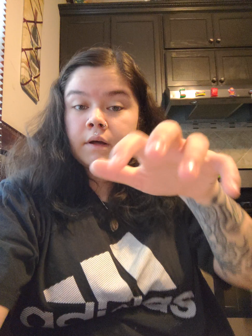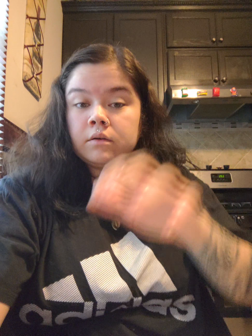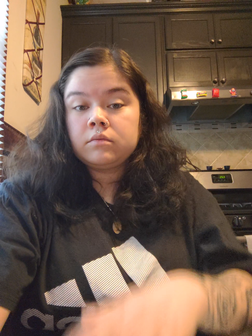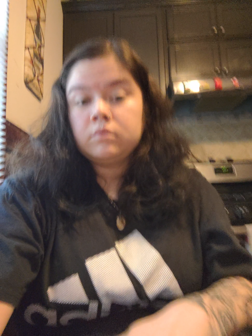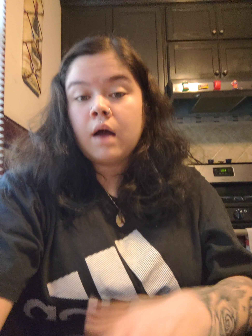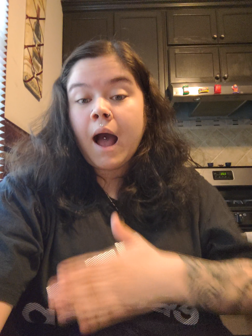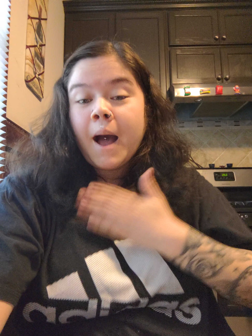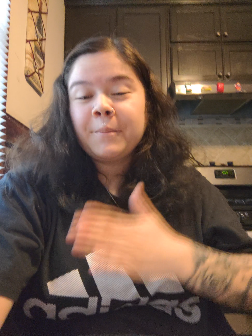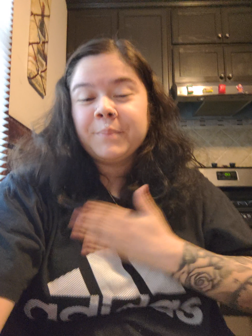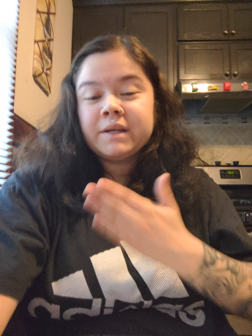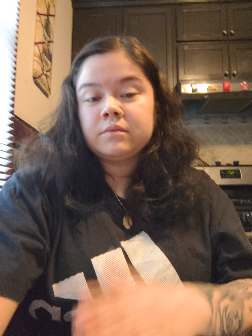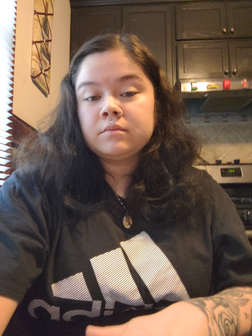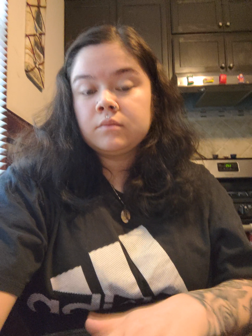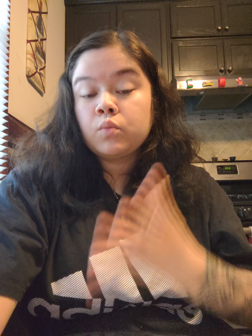happy